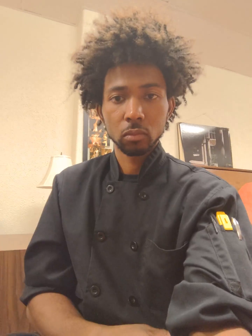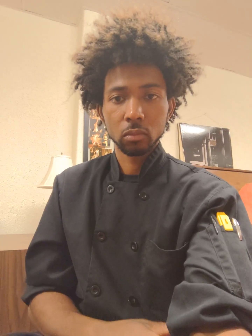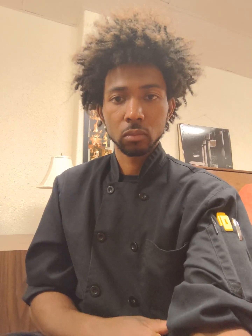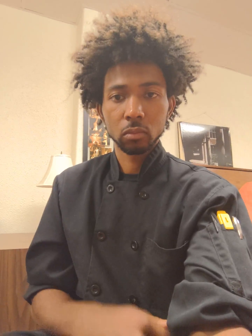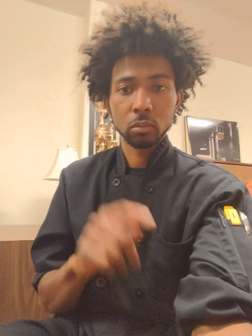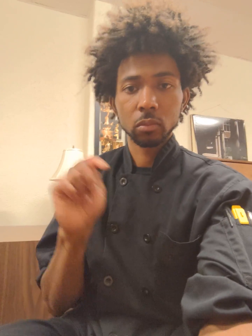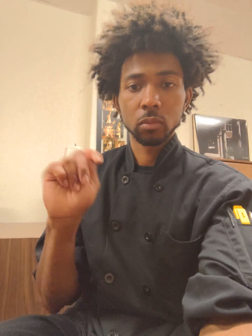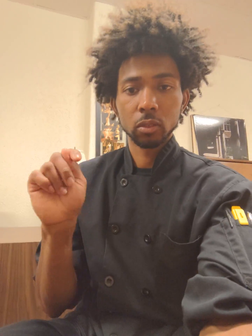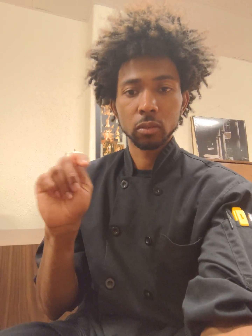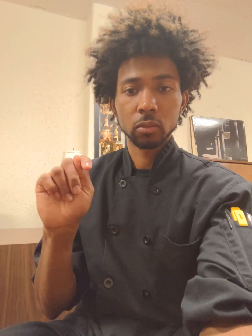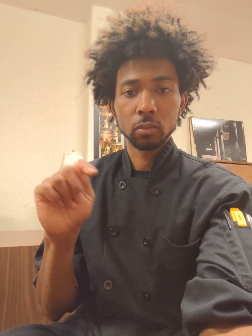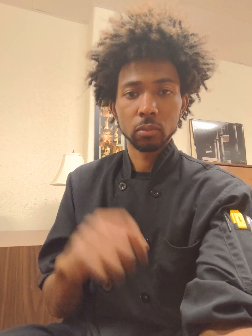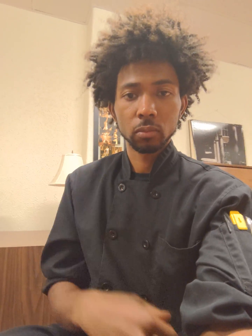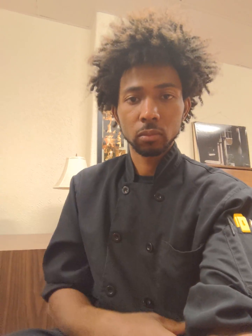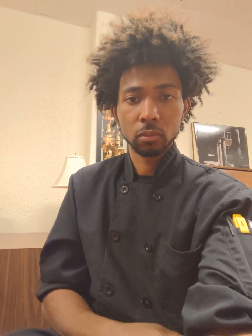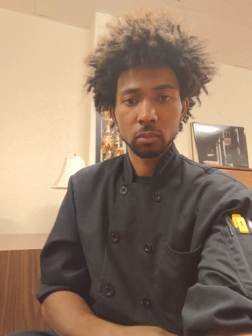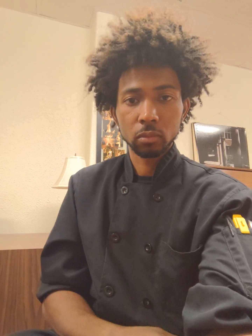bathroom